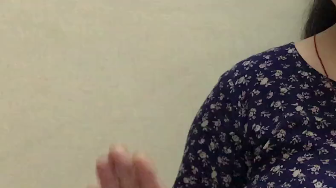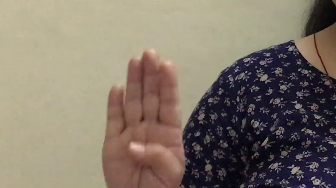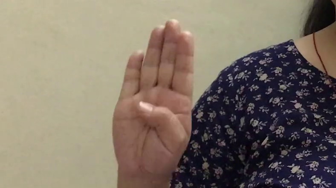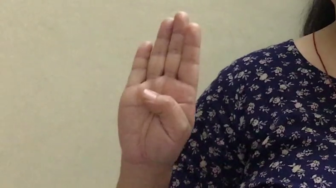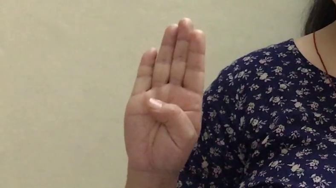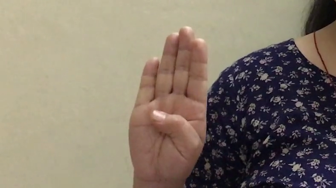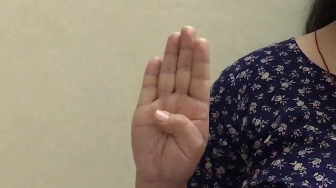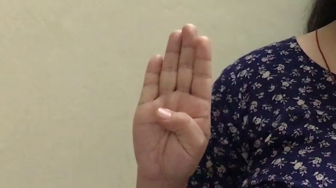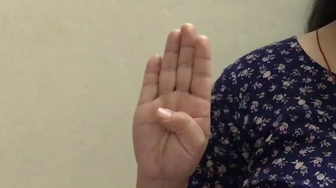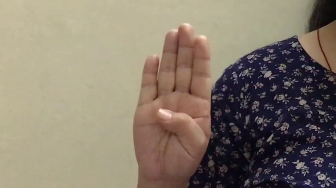ब